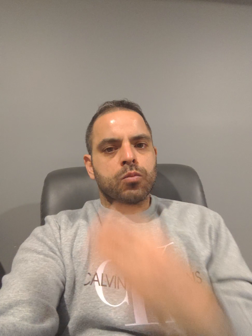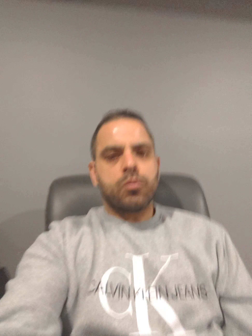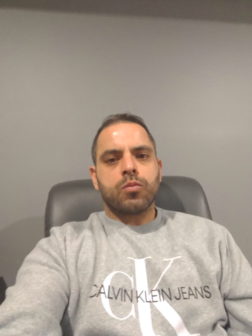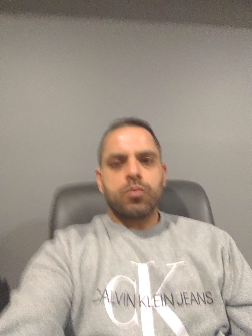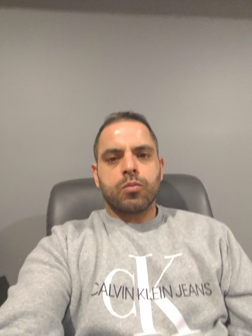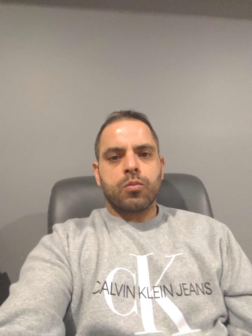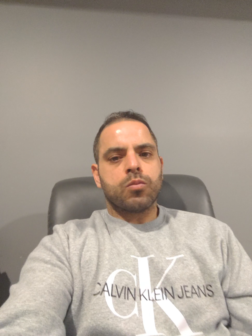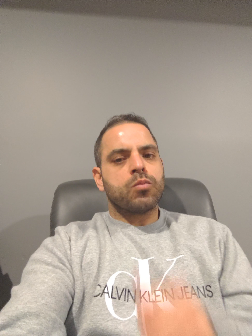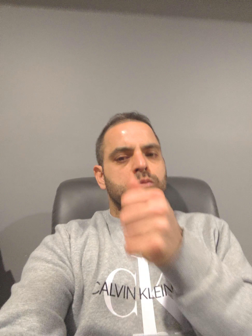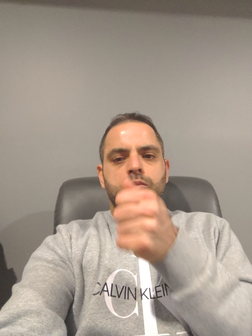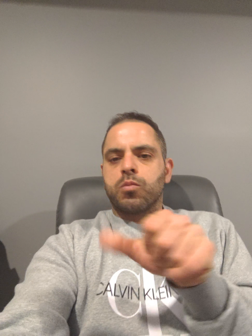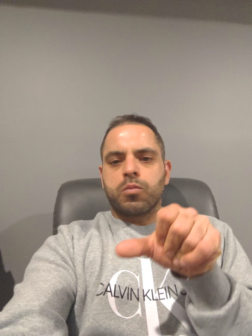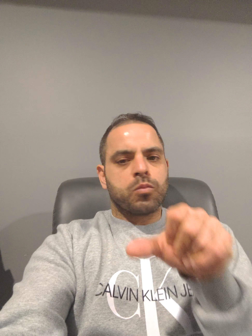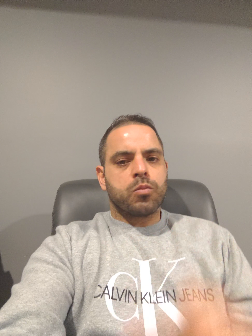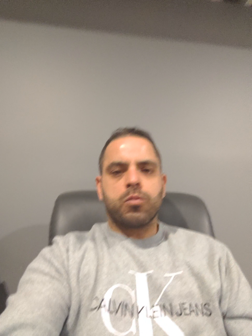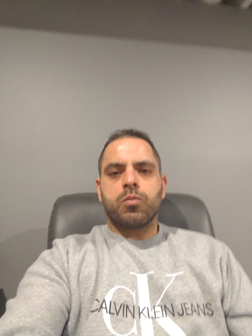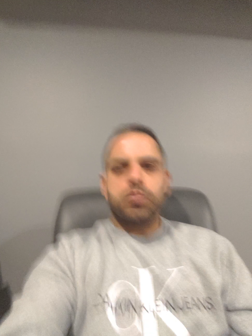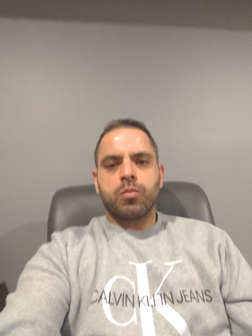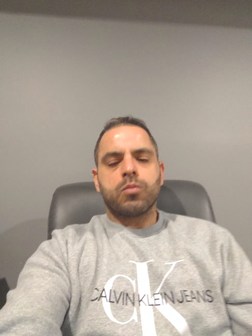any